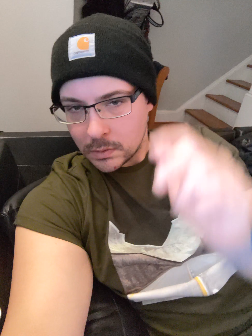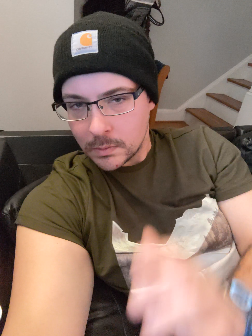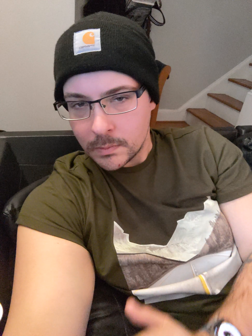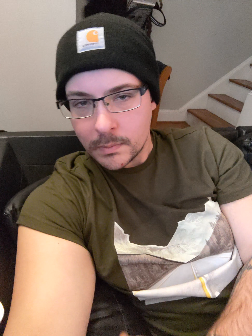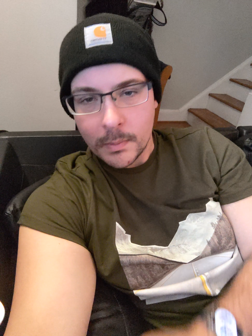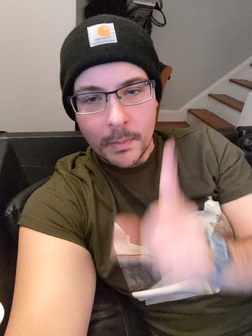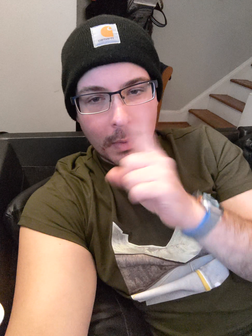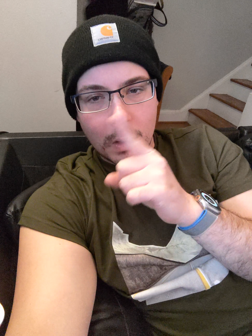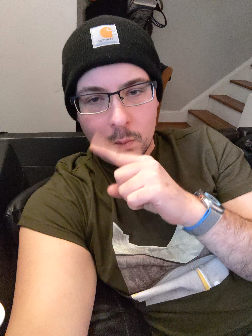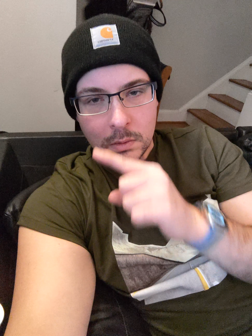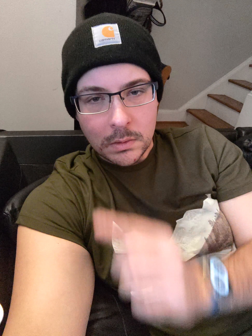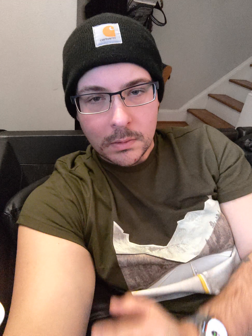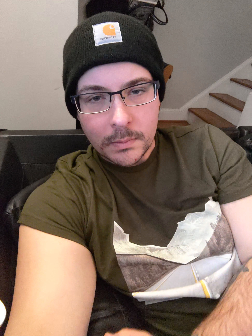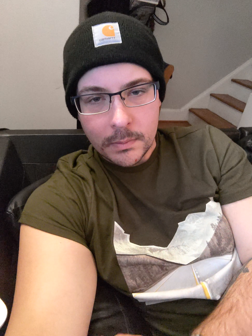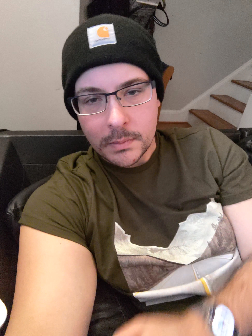mouse